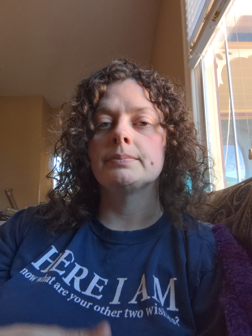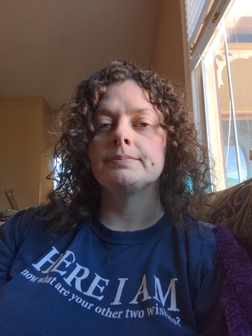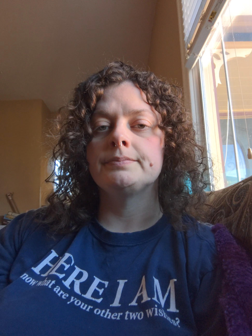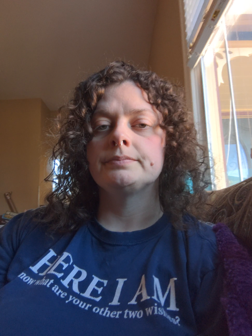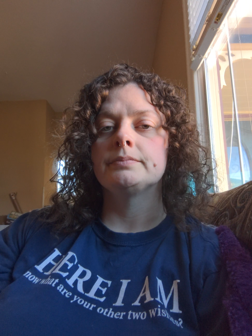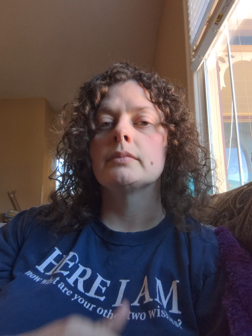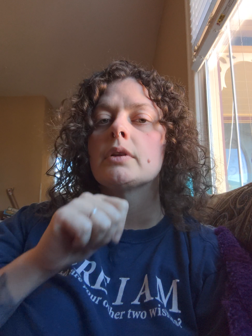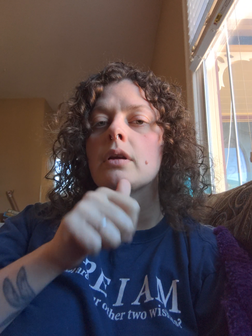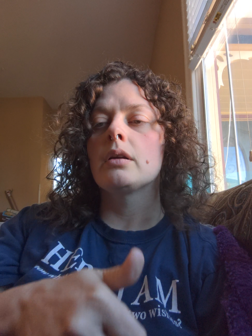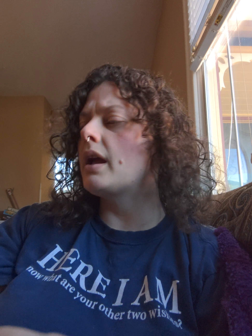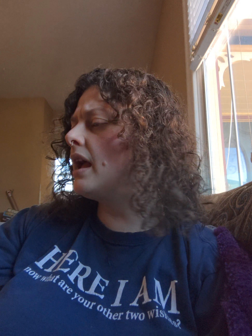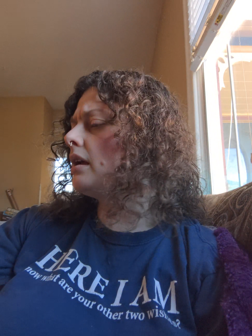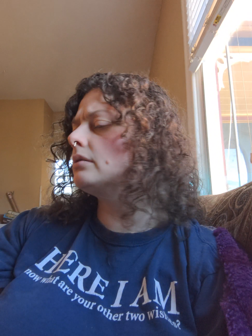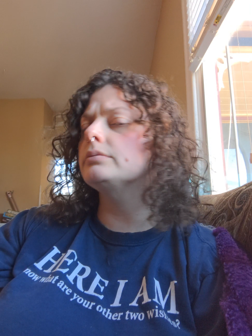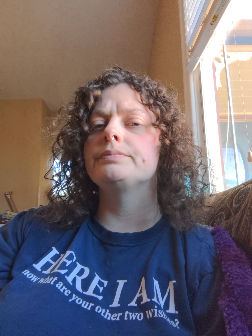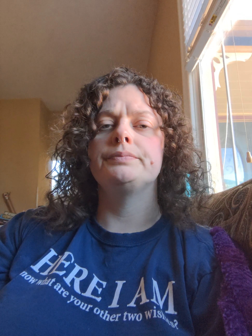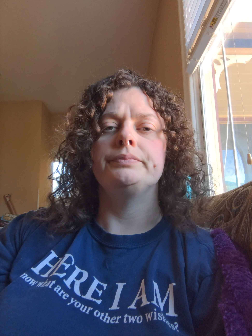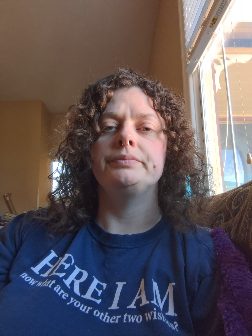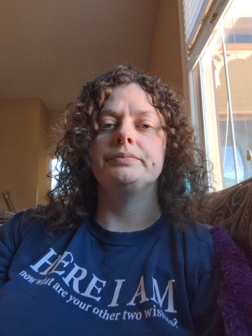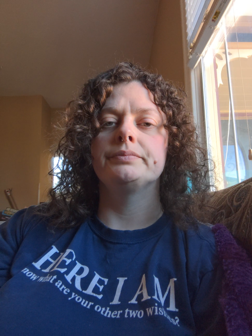not